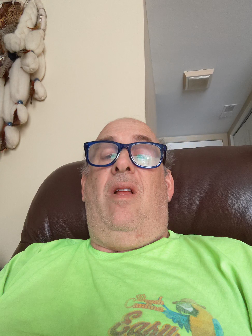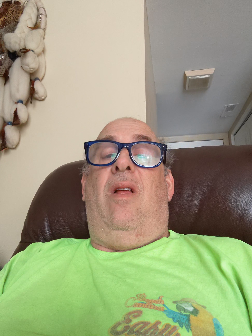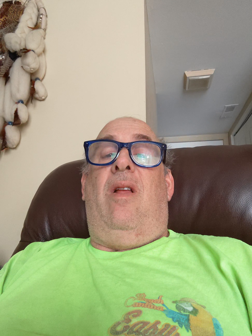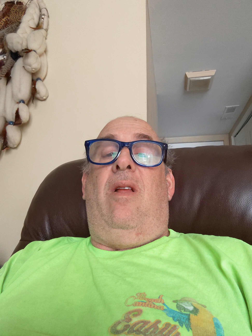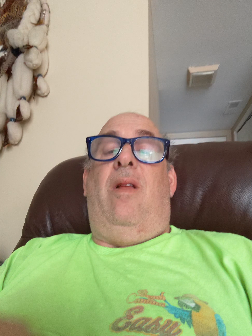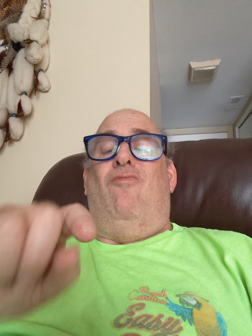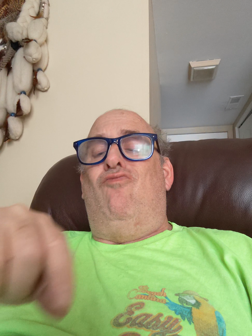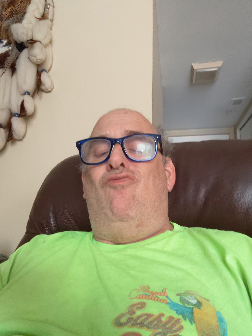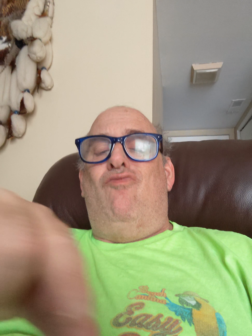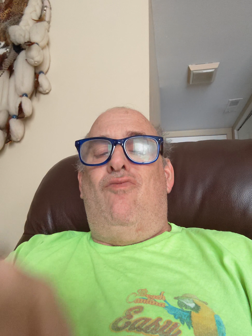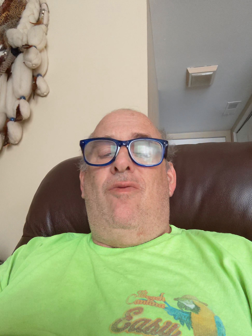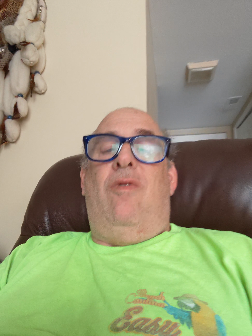puzzle